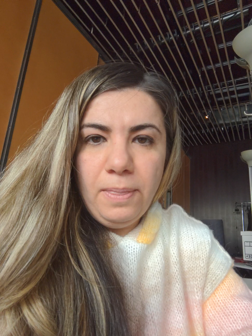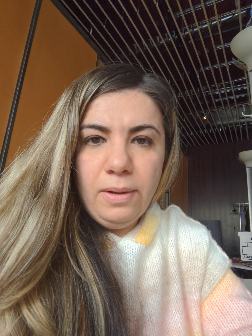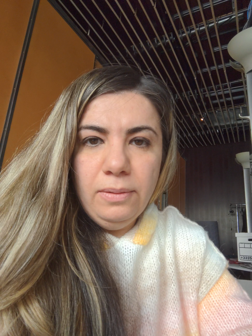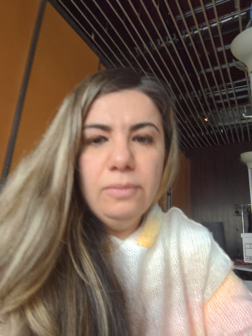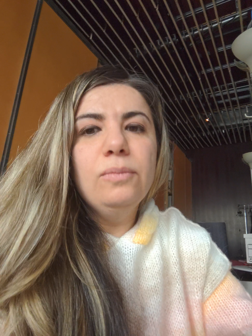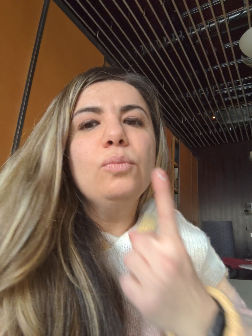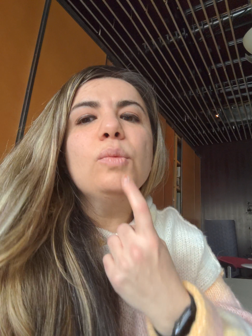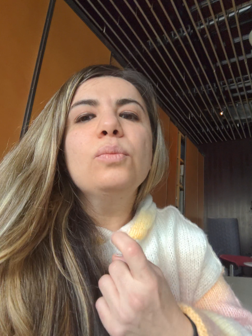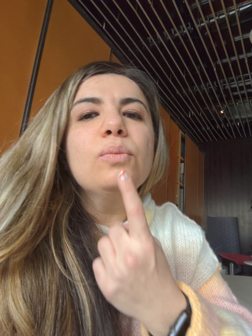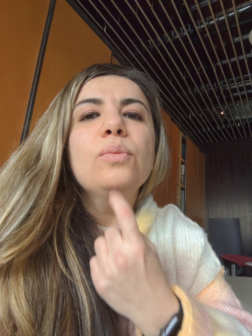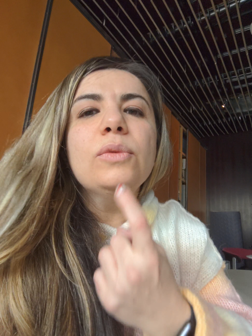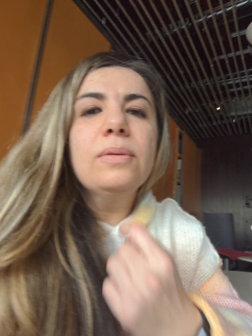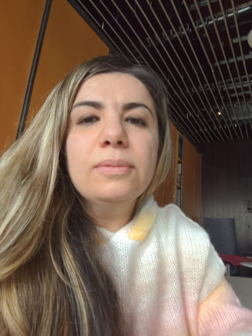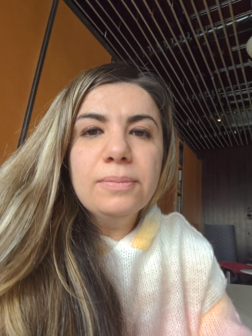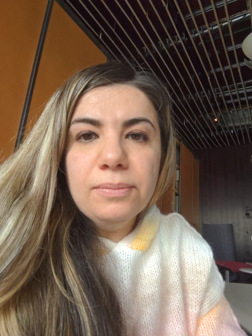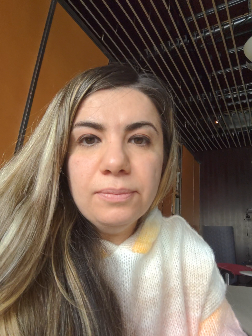red